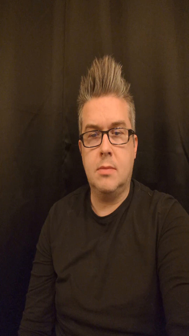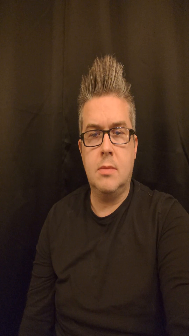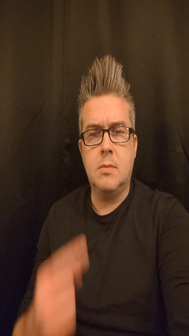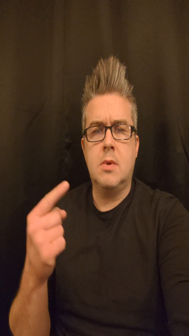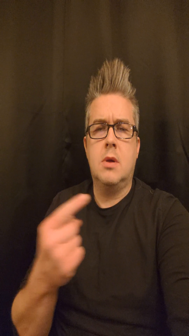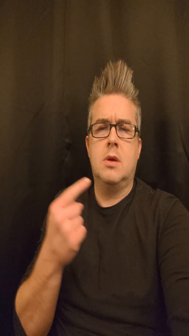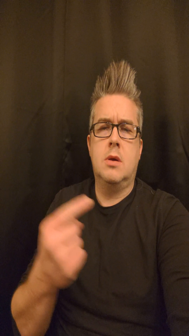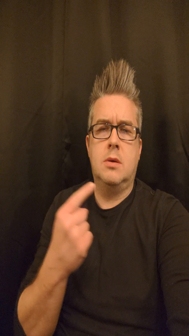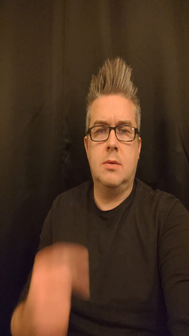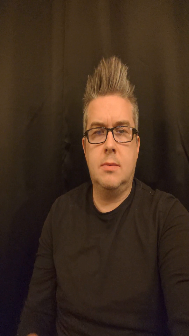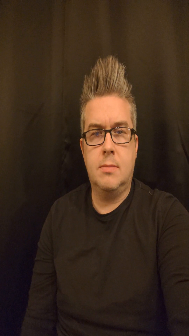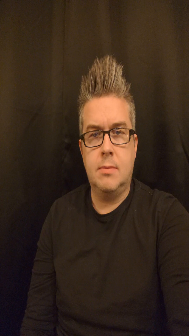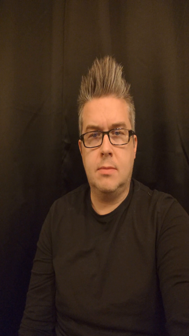owie